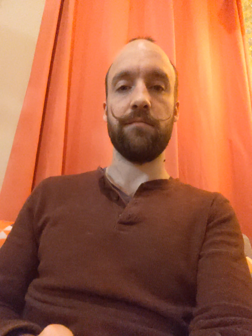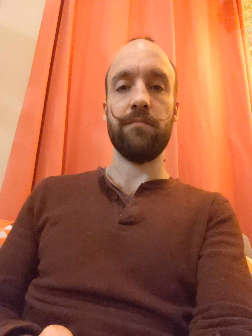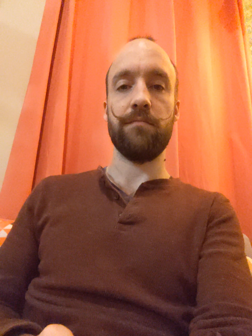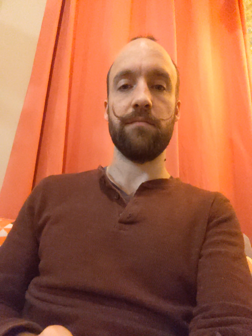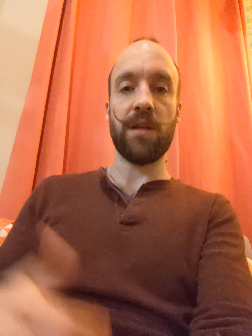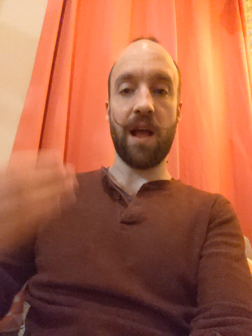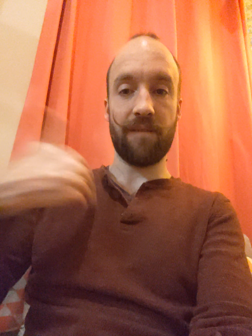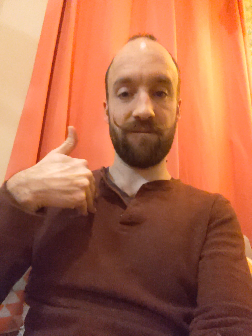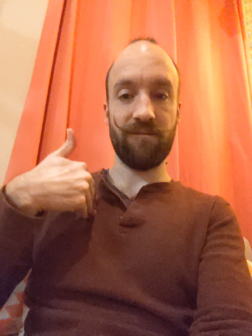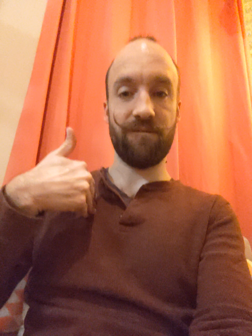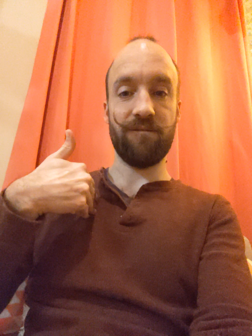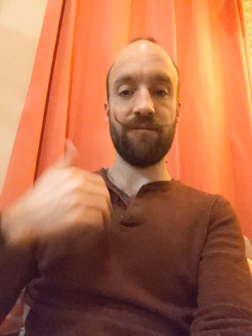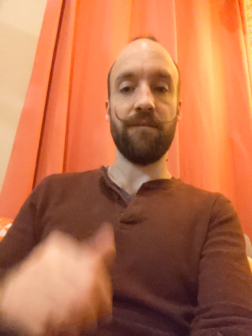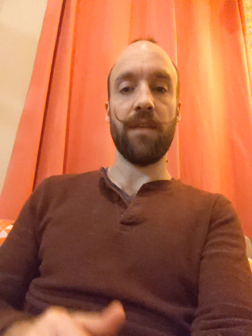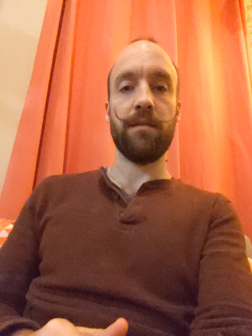have